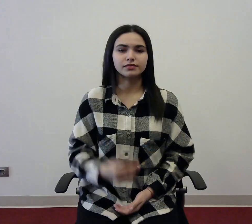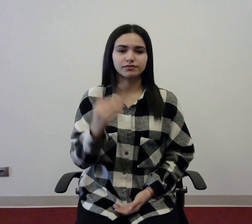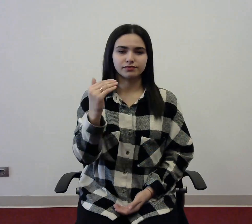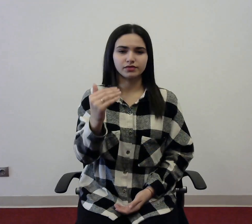siz